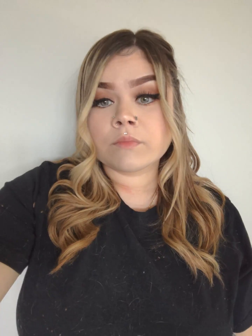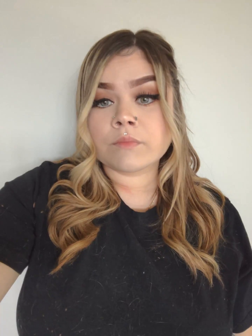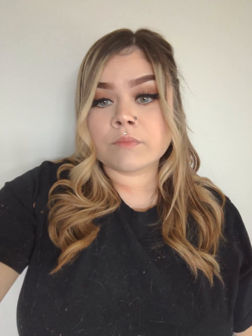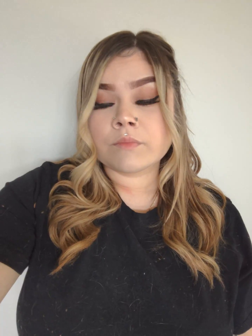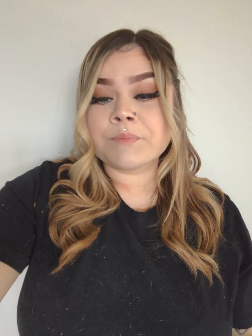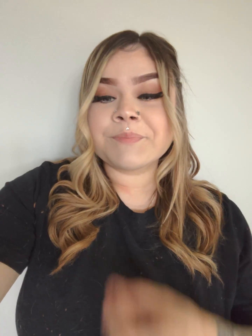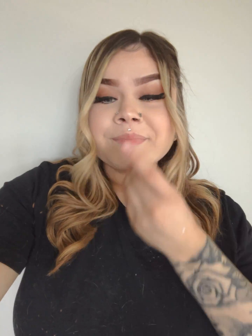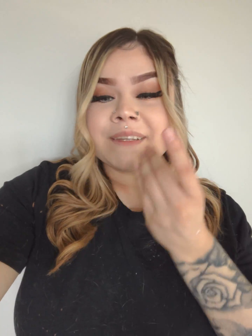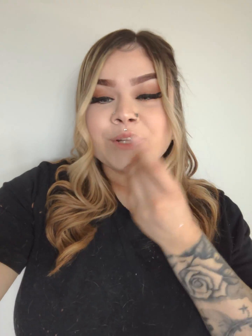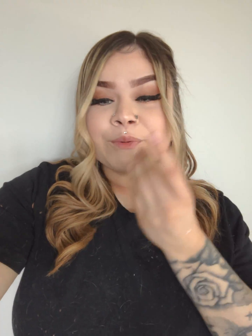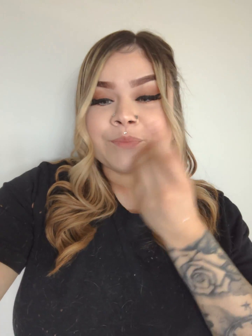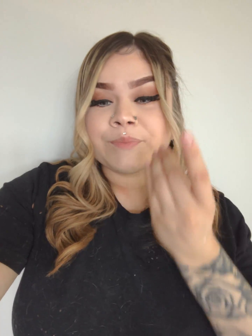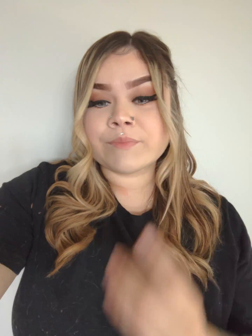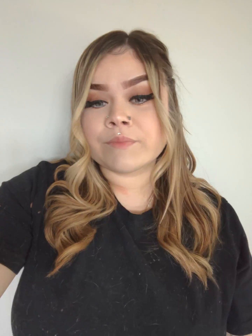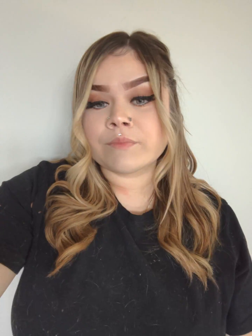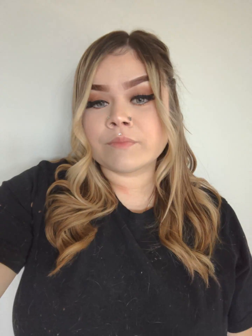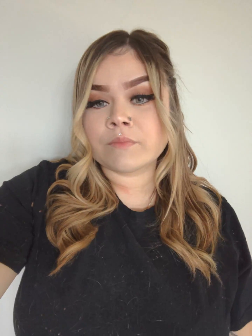dinner